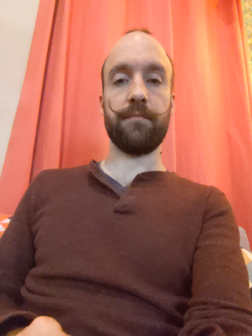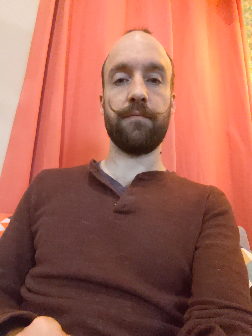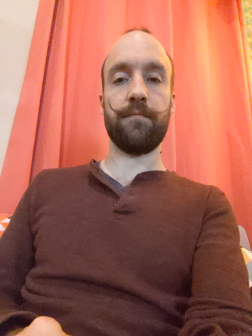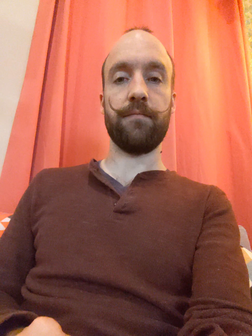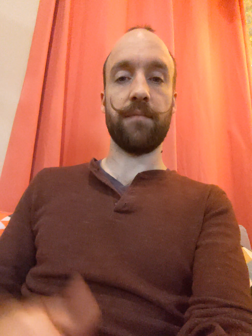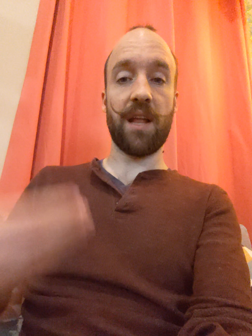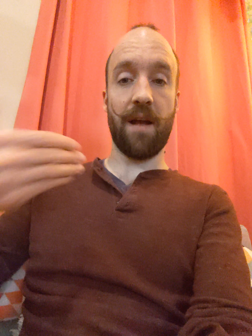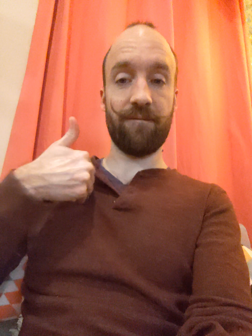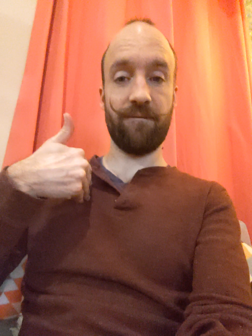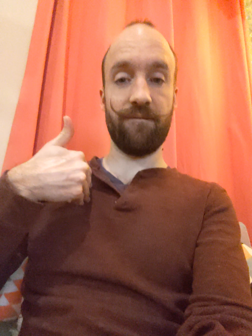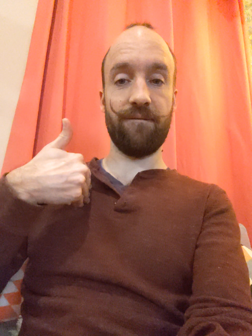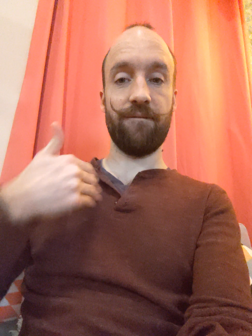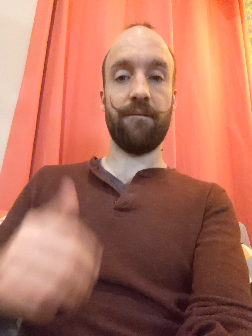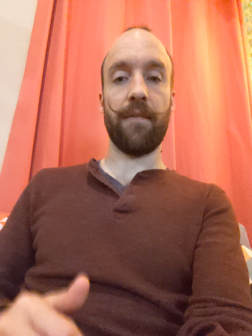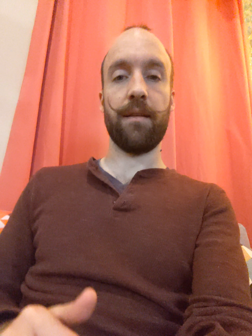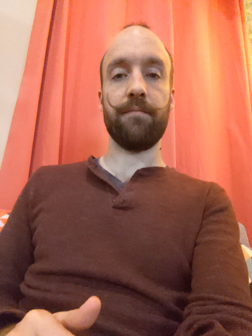have